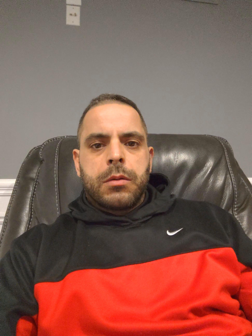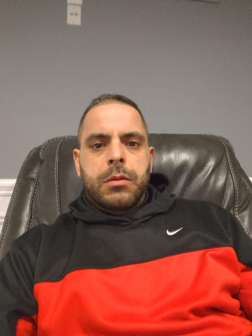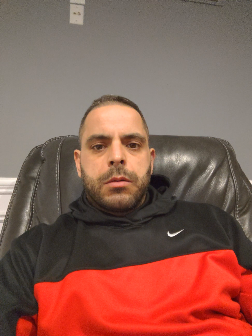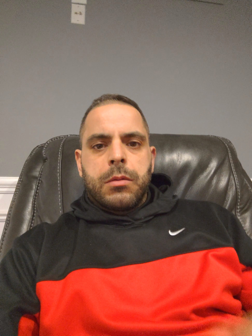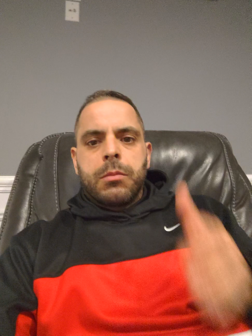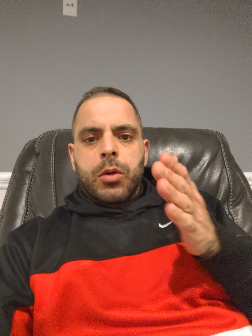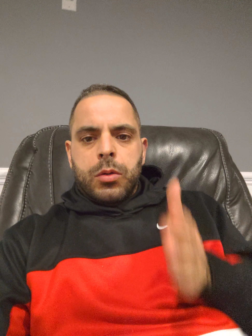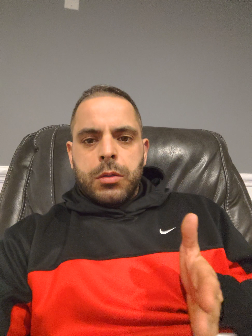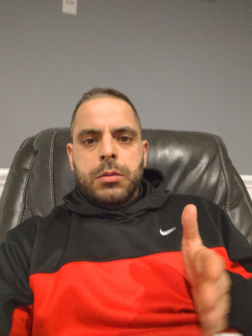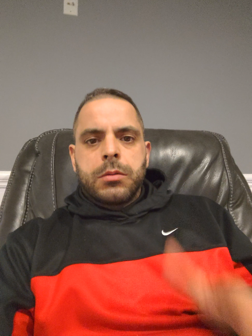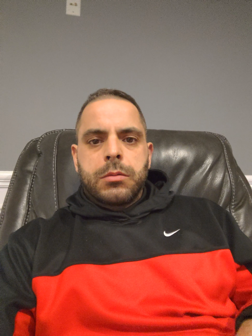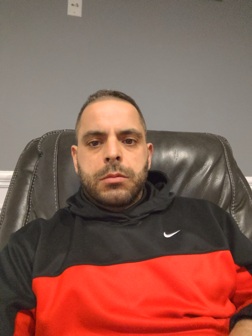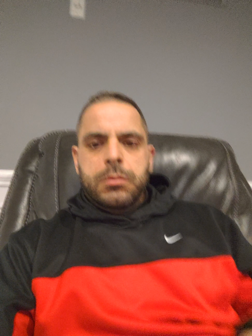person